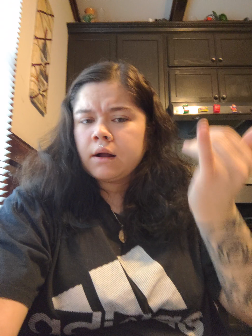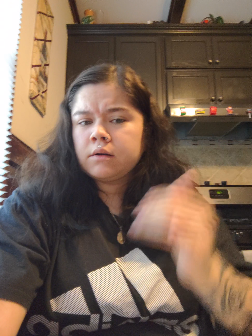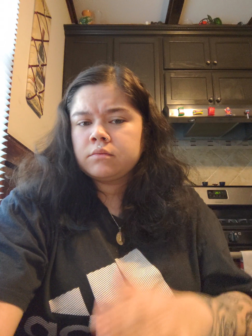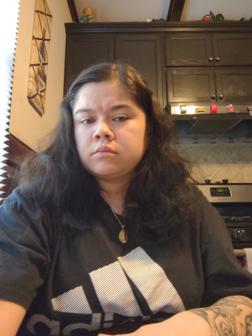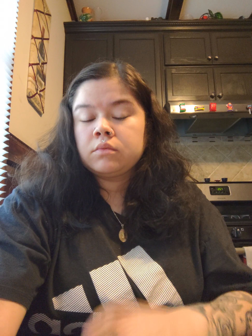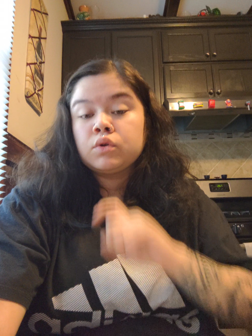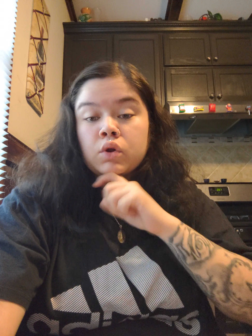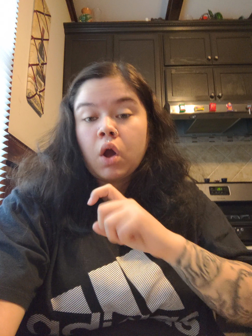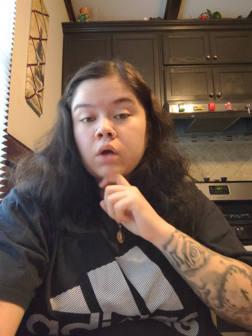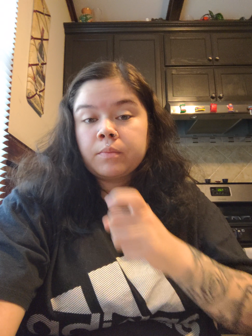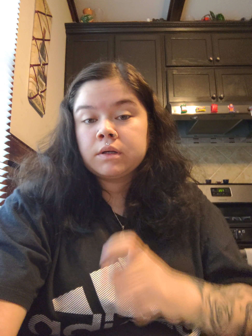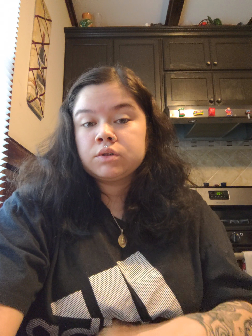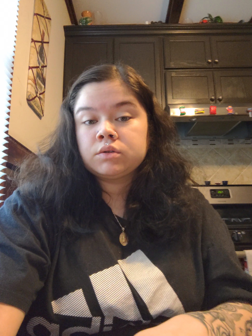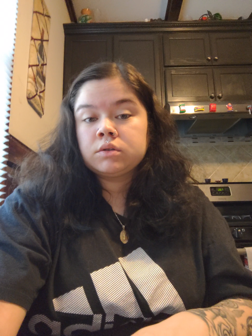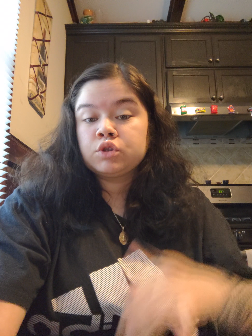garbage